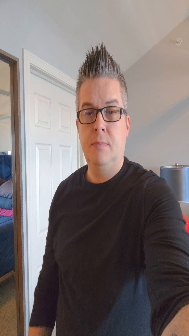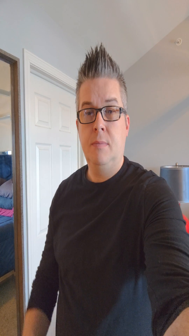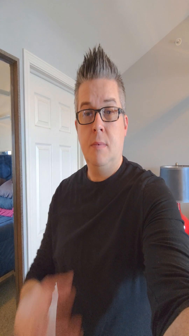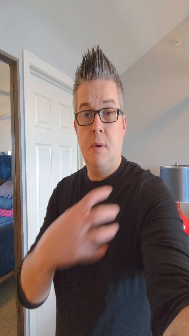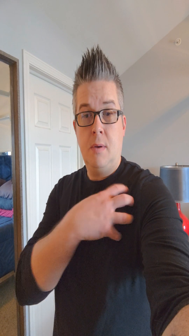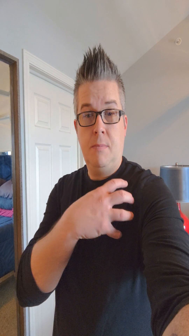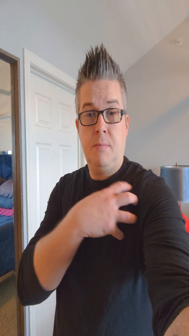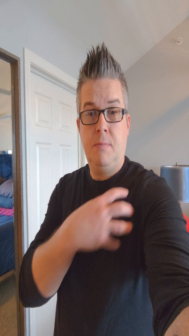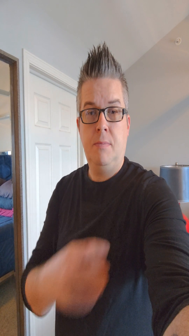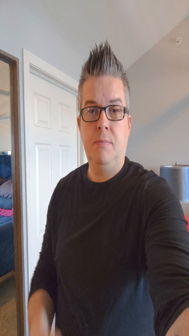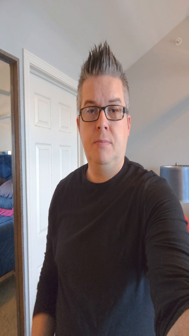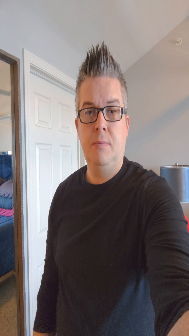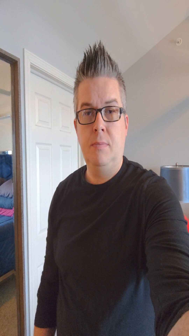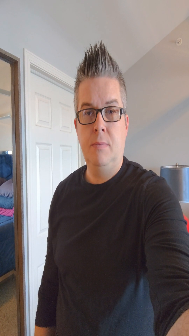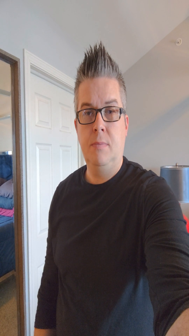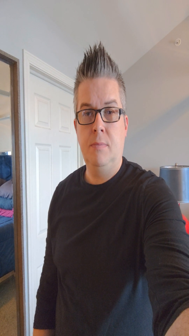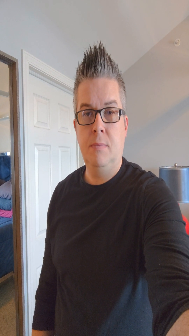police